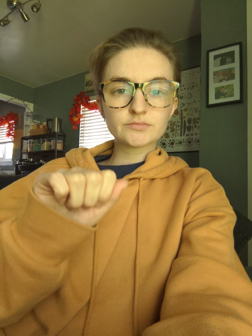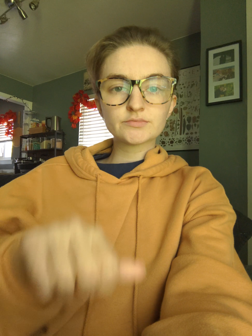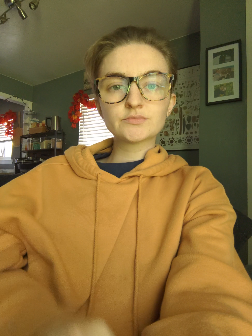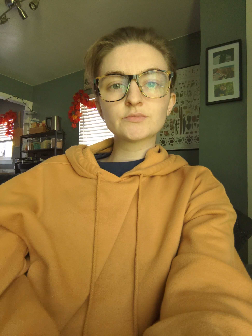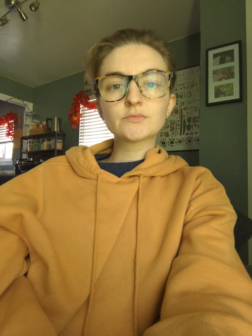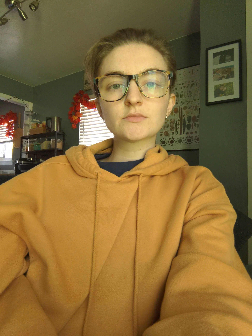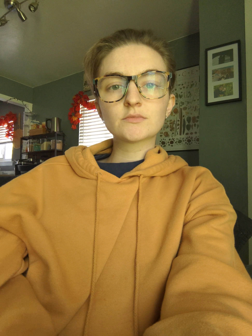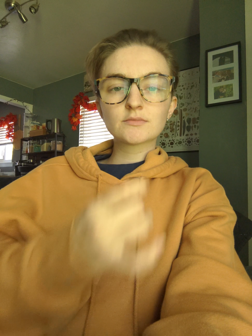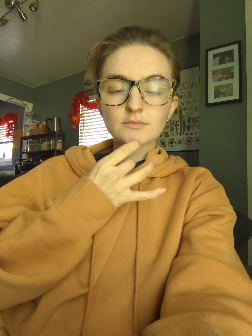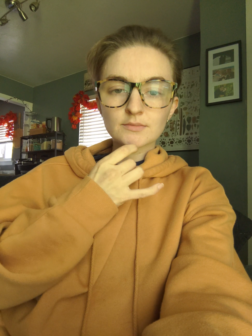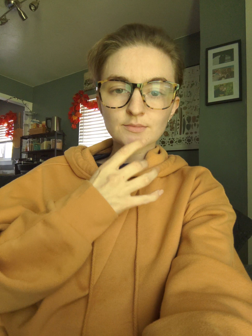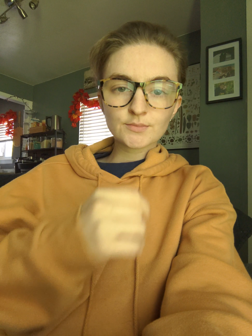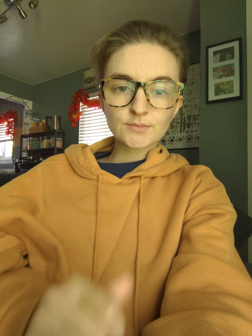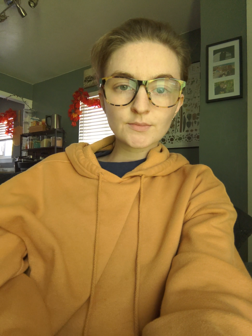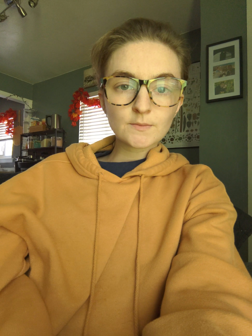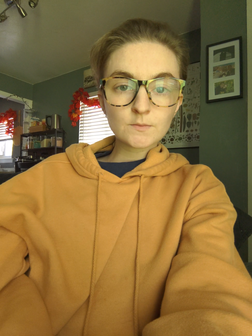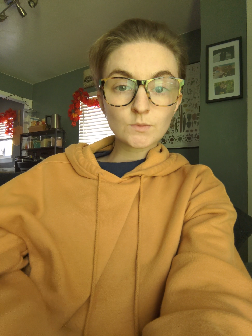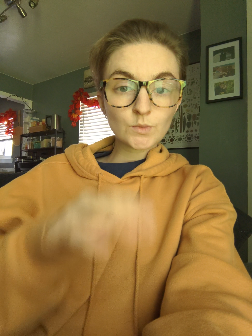light bulb